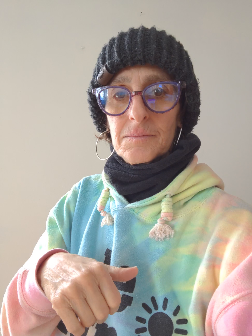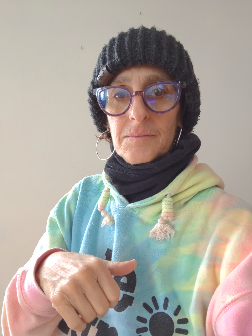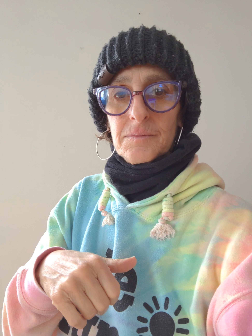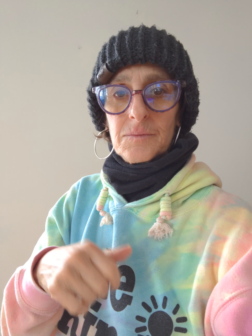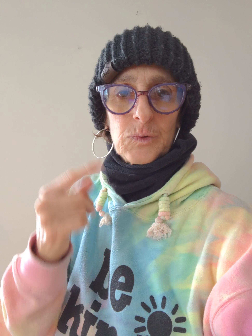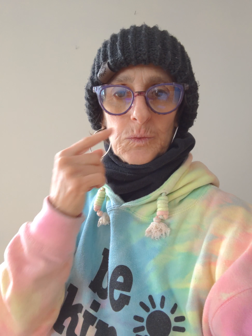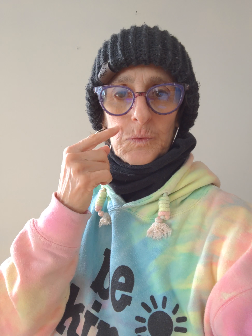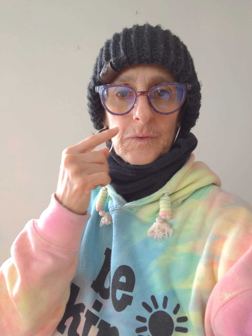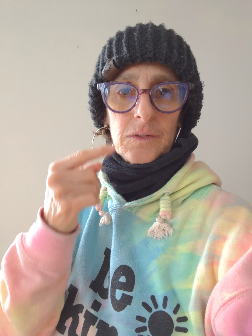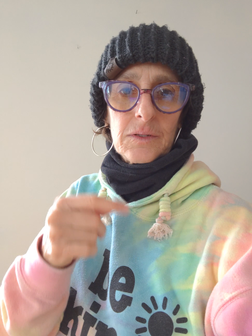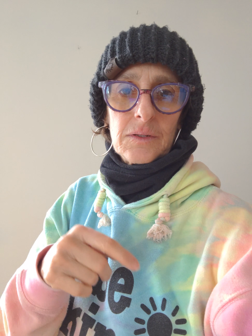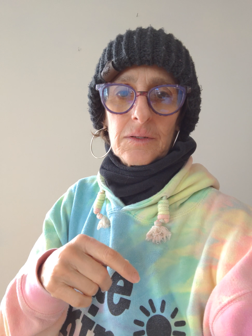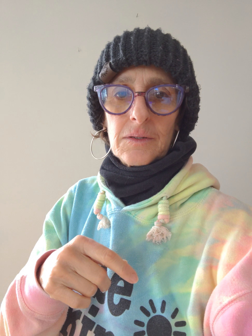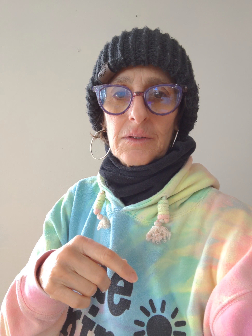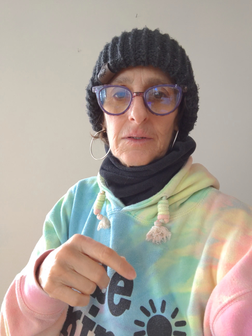tooth